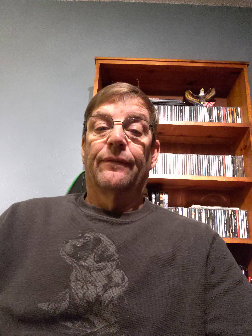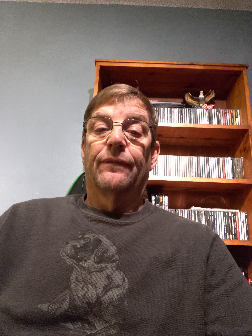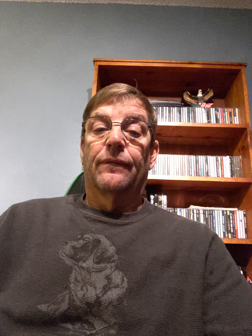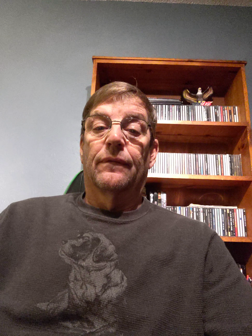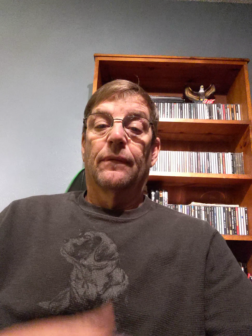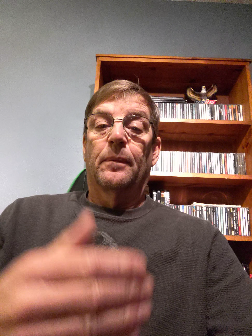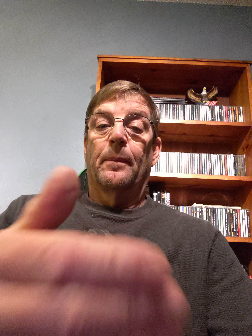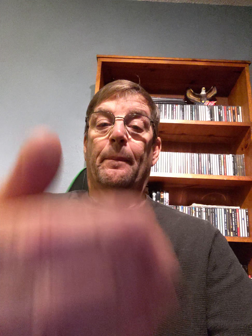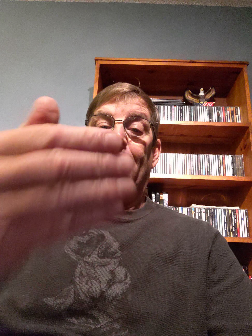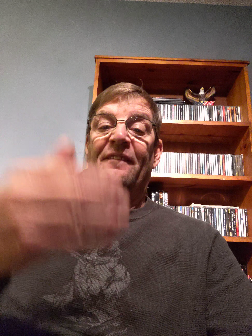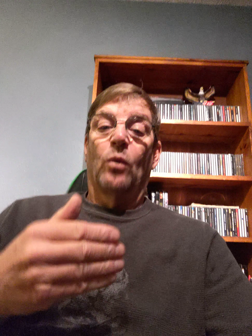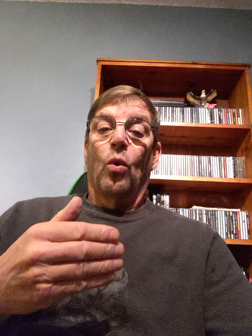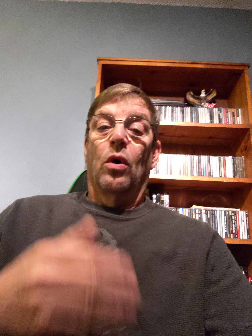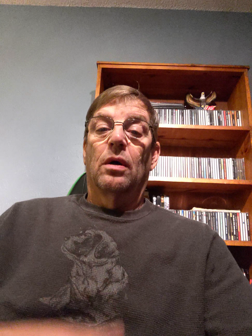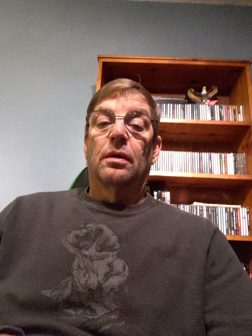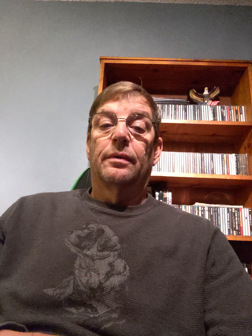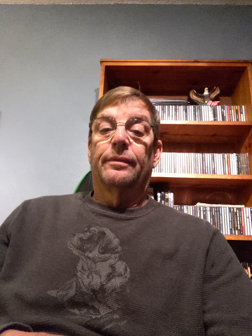before